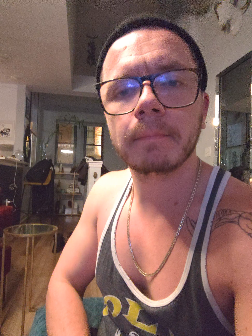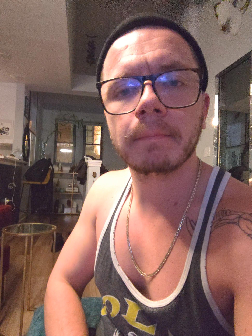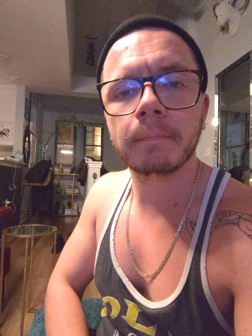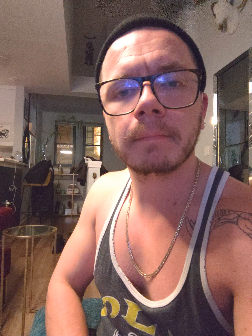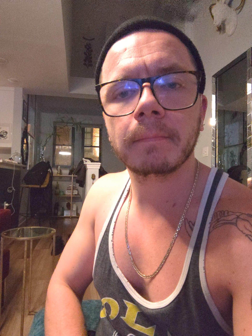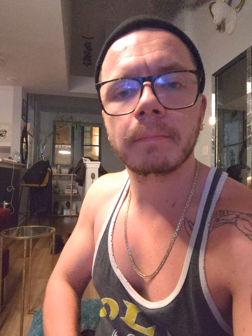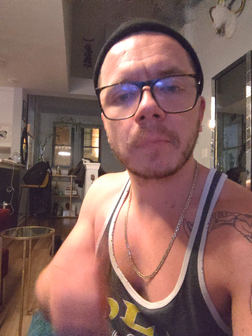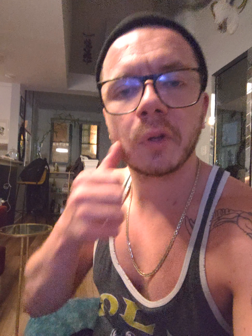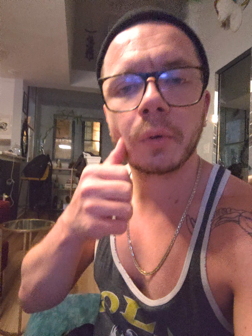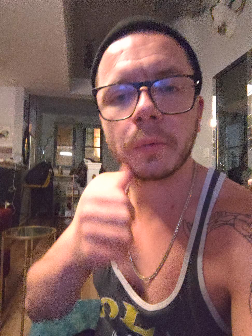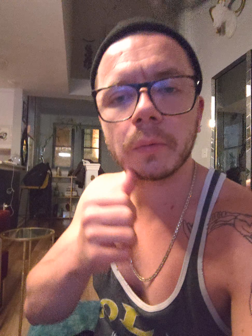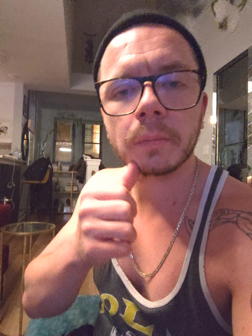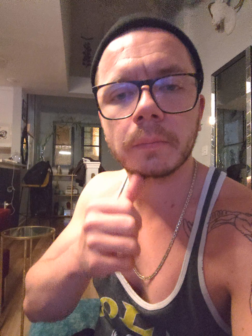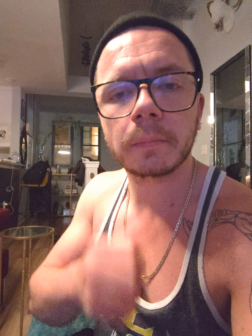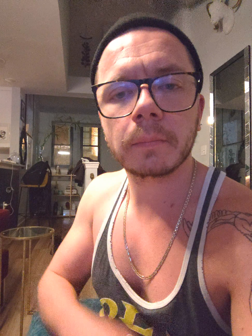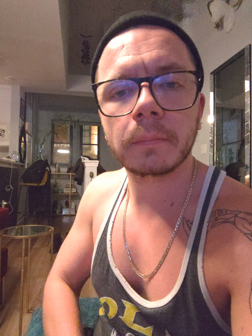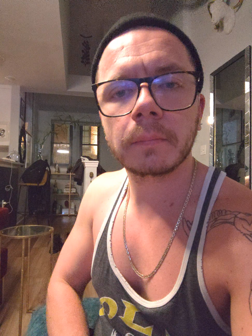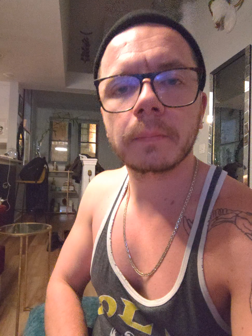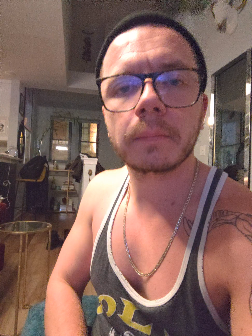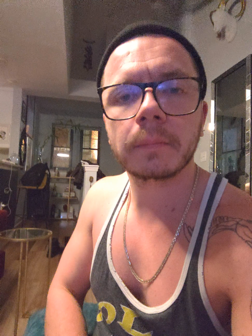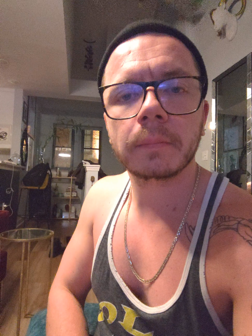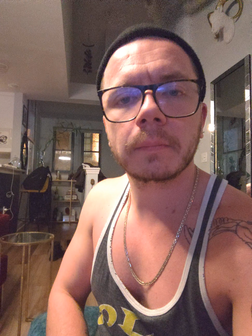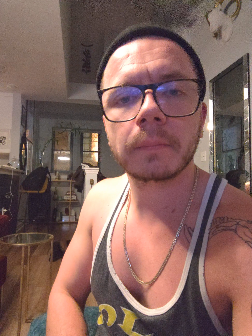girl